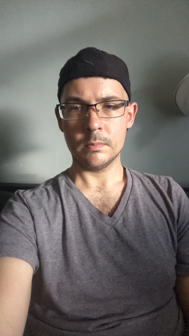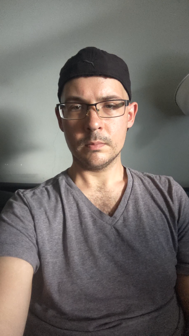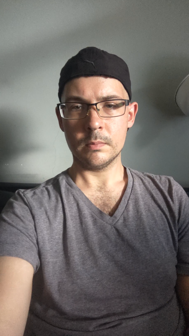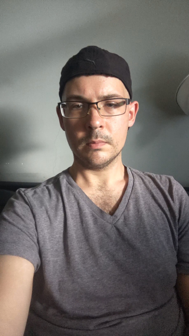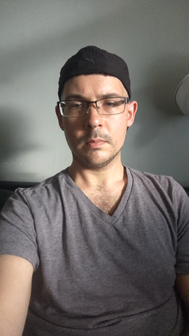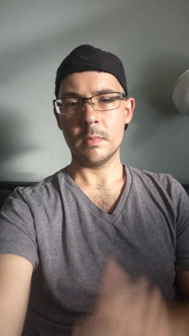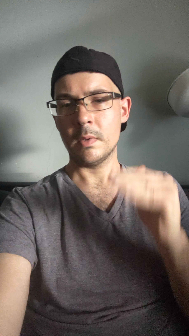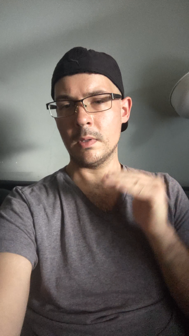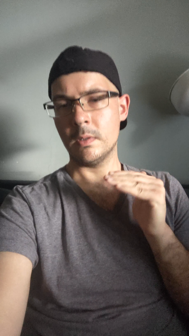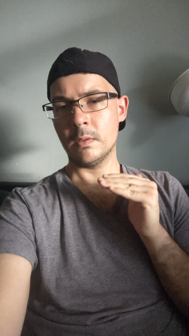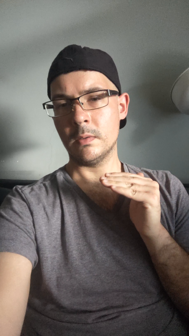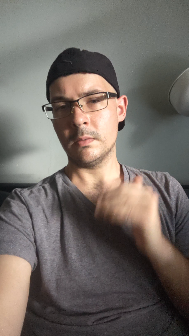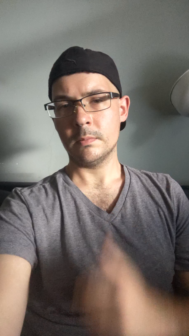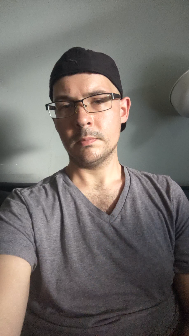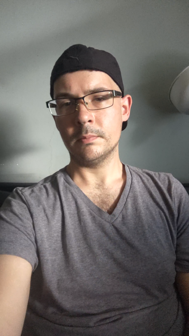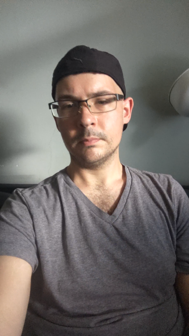little